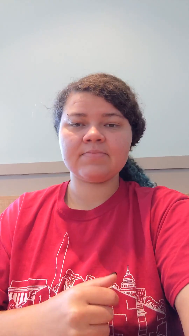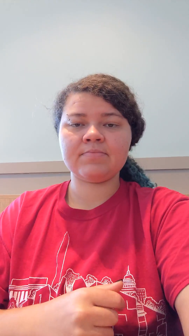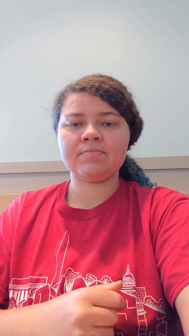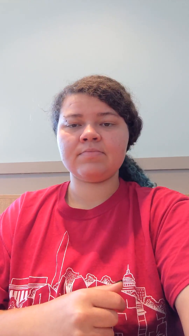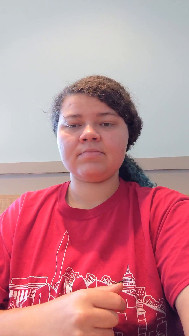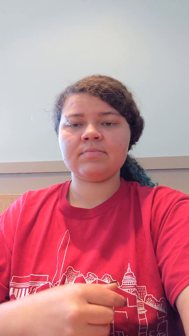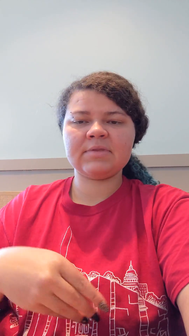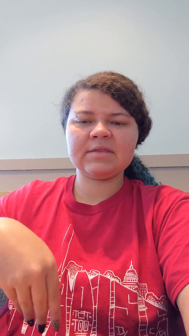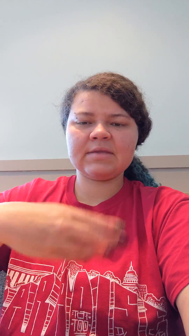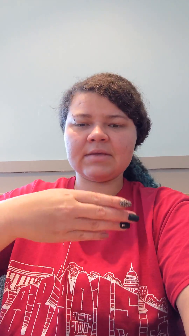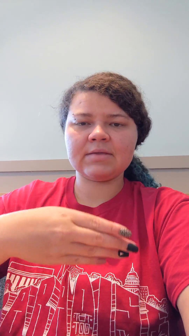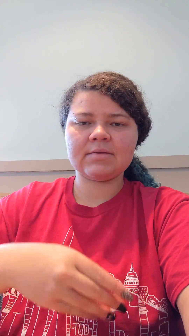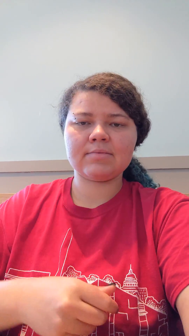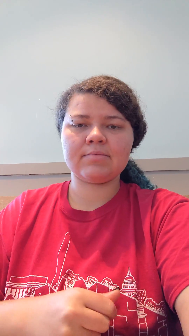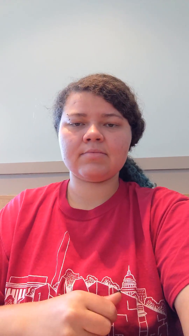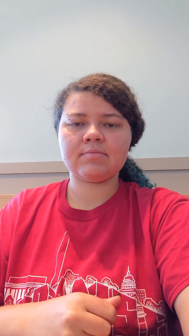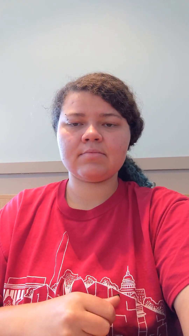kick